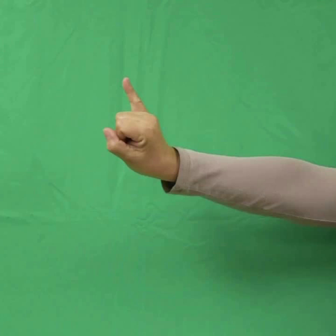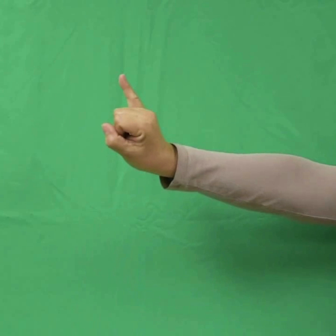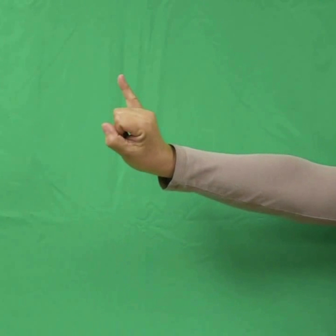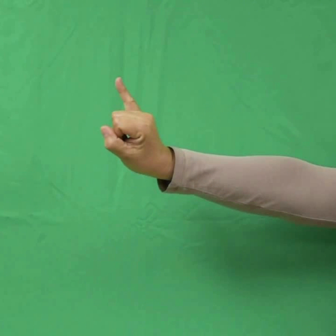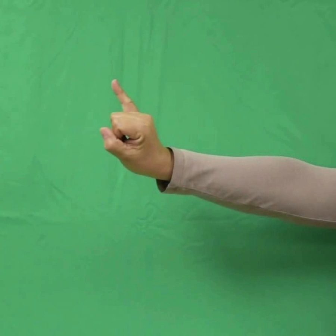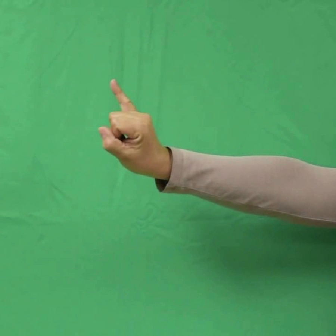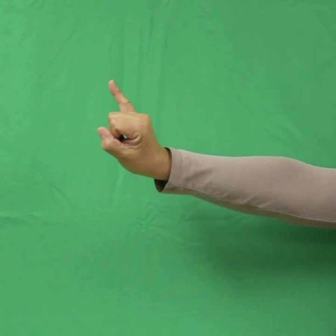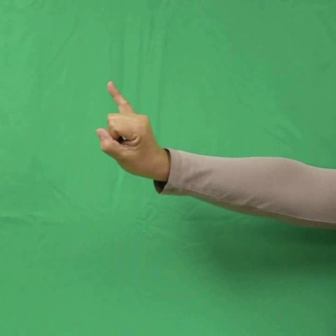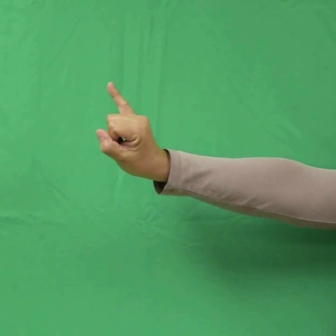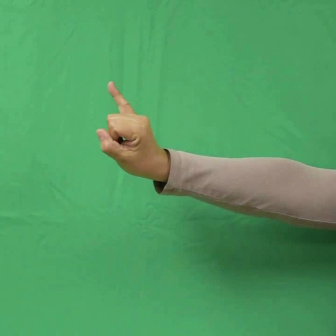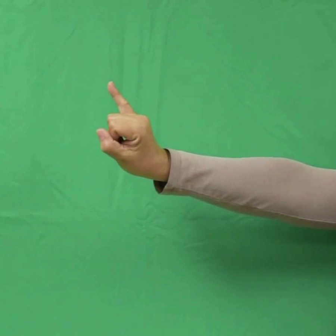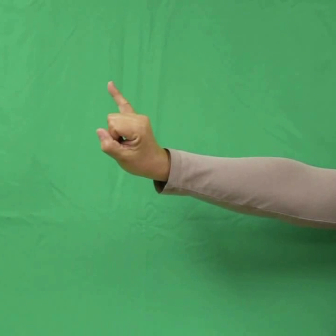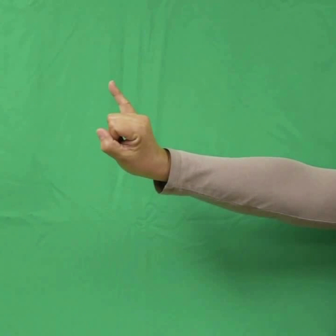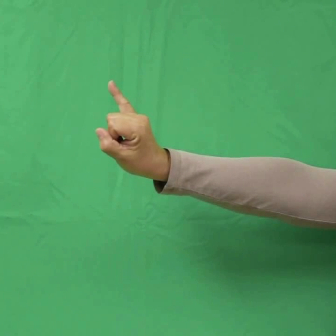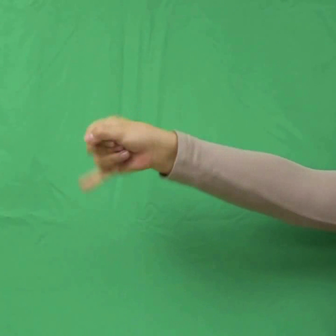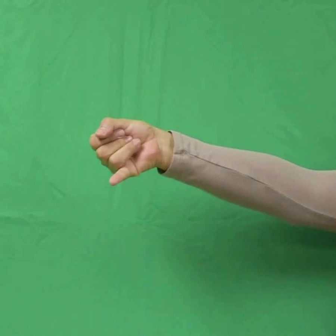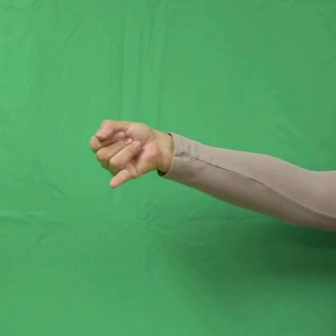J